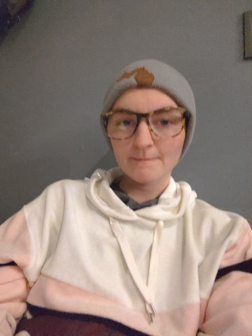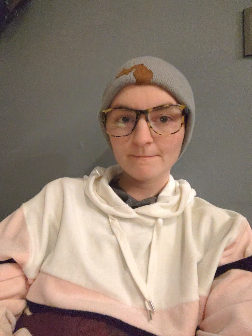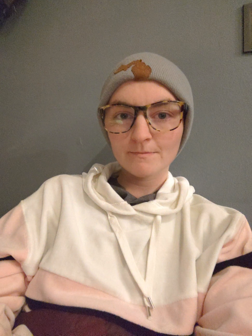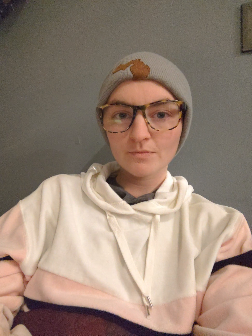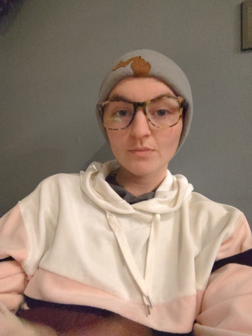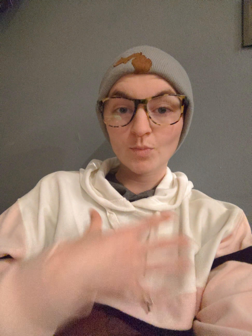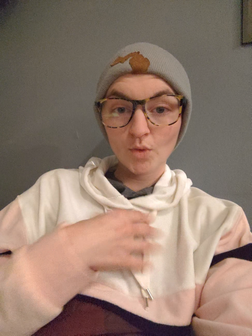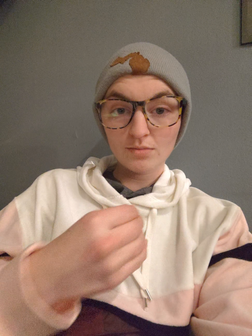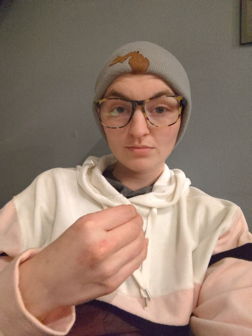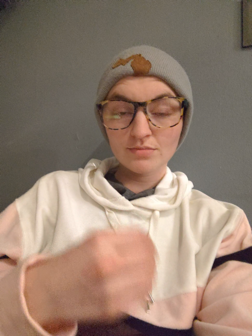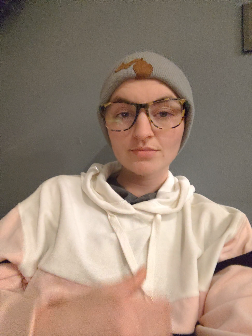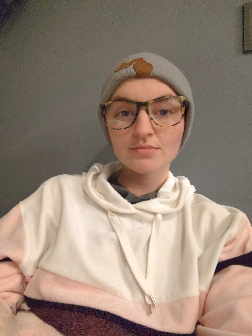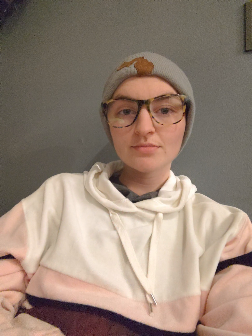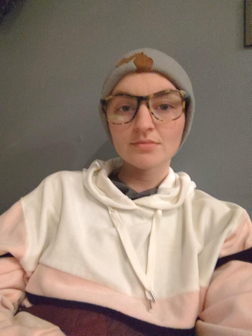white